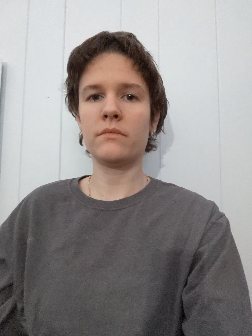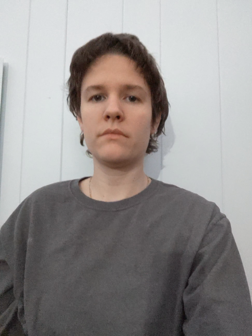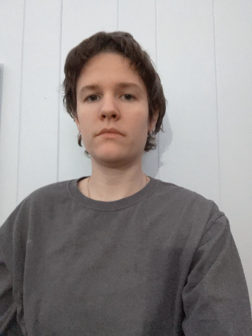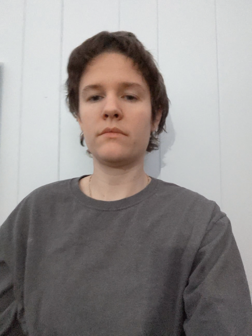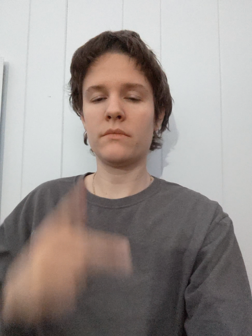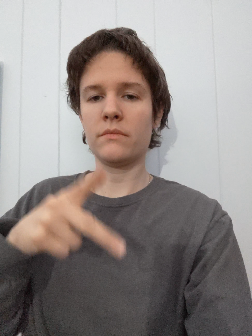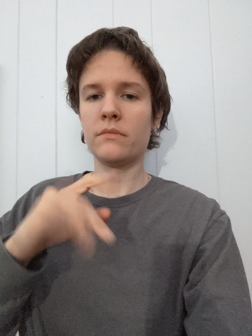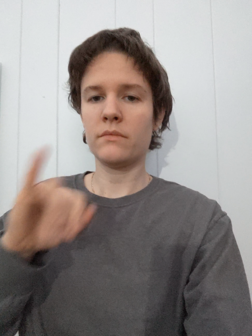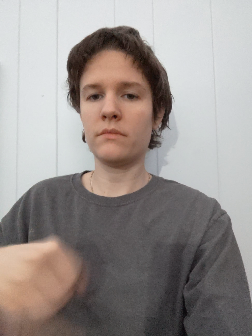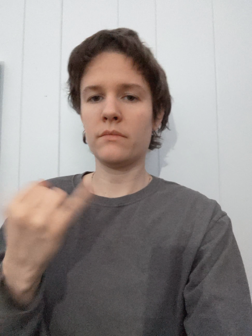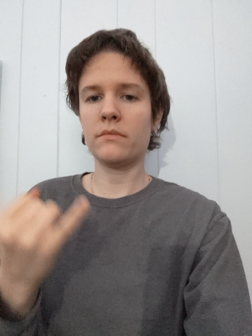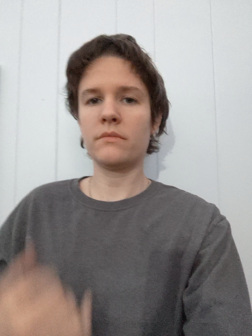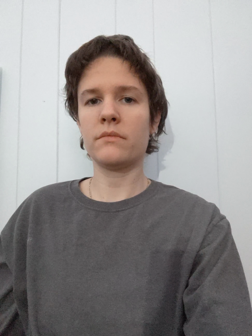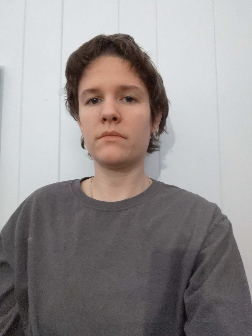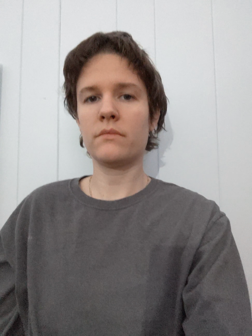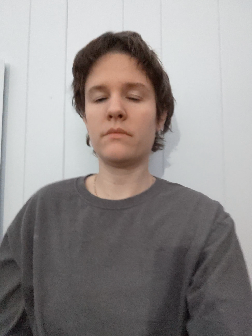pajamas